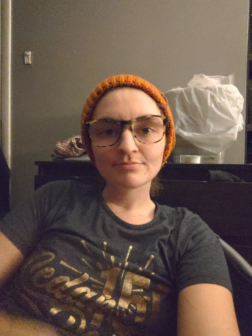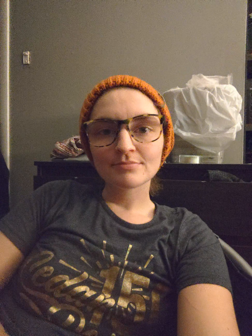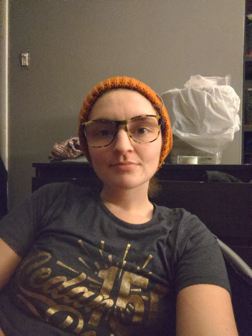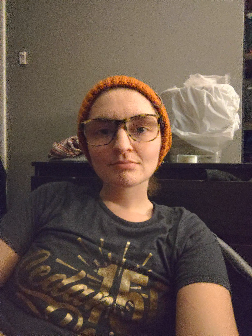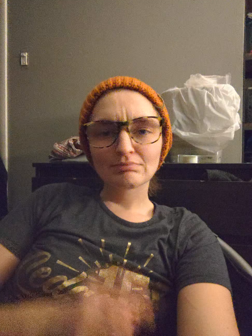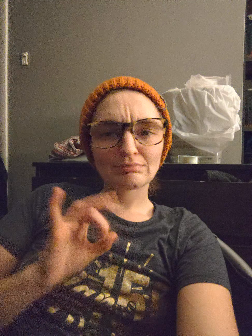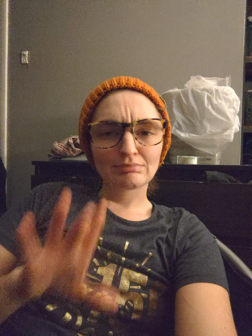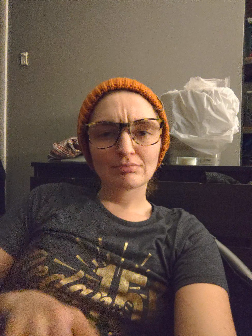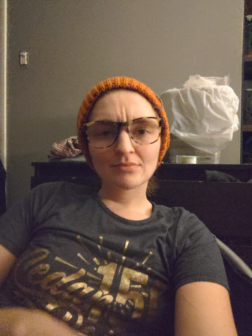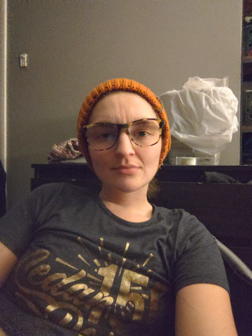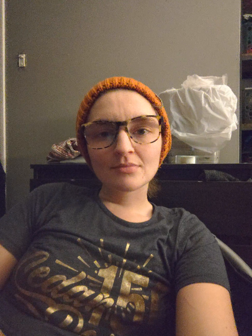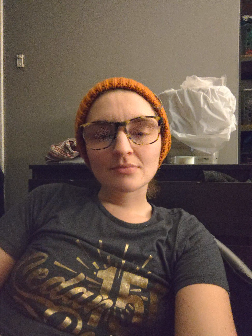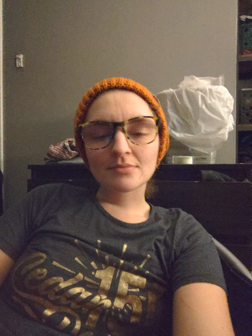yucky